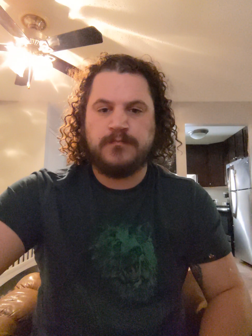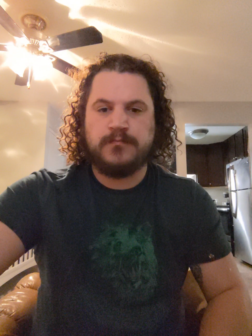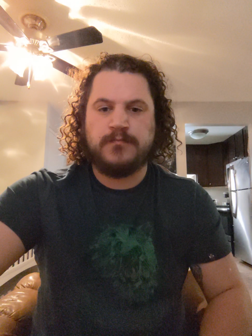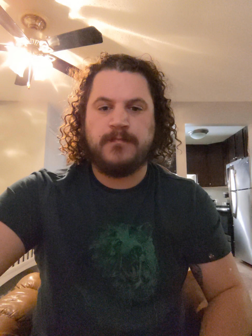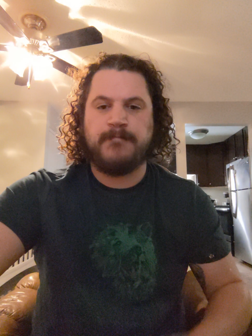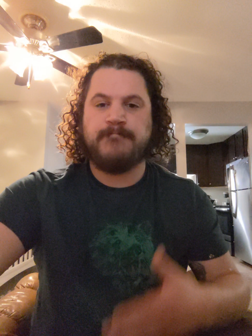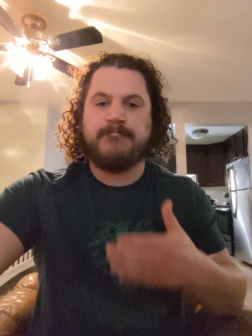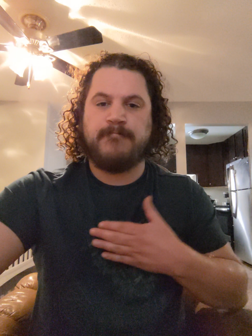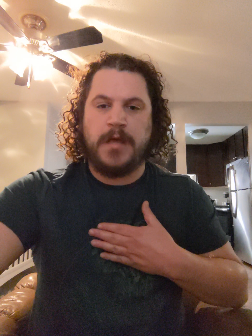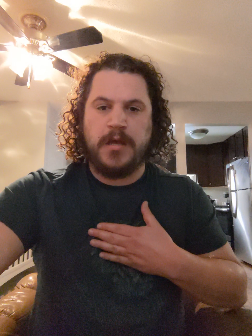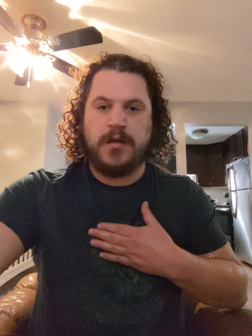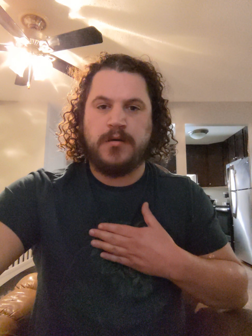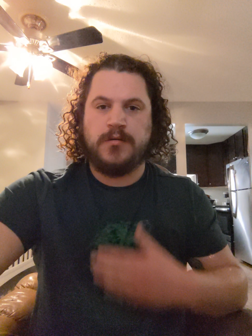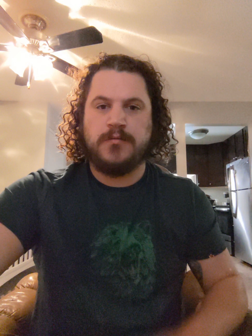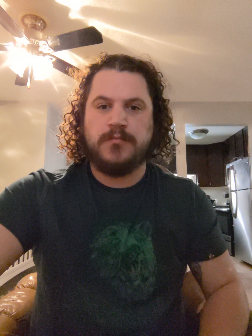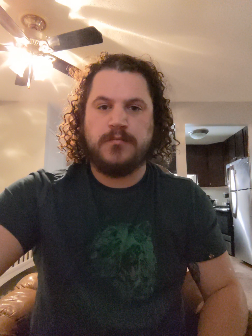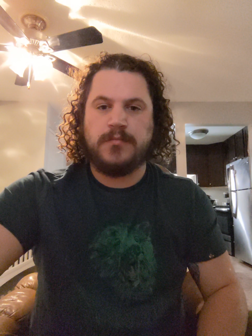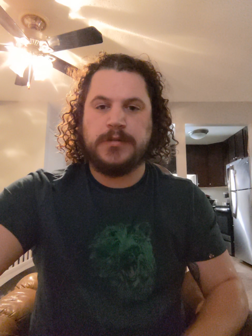my